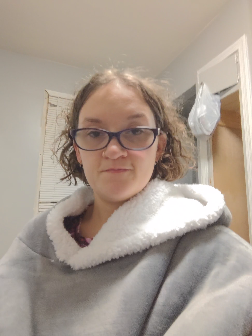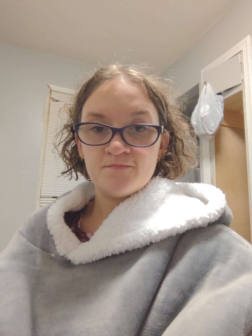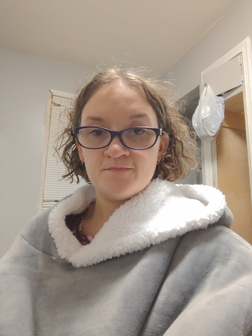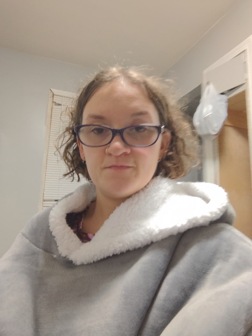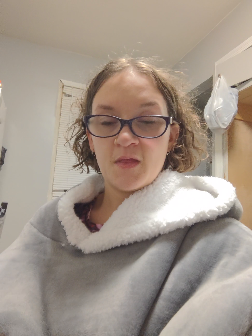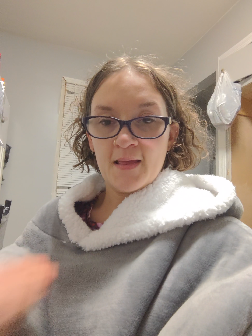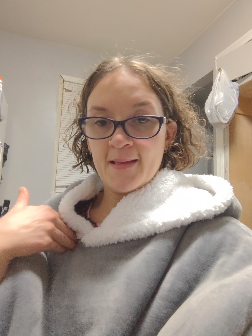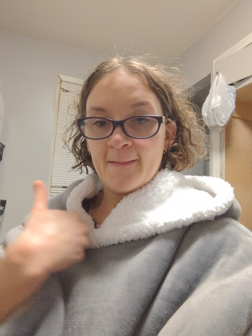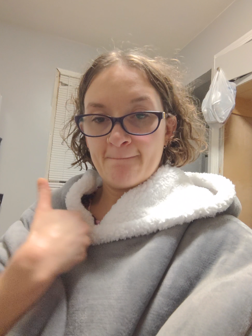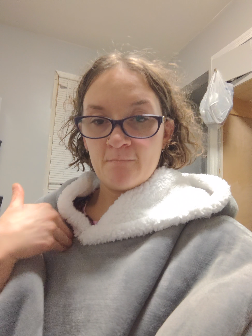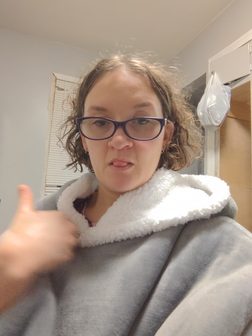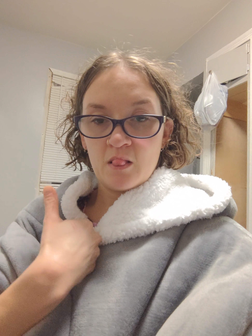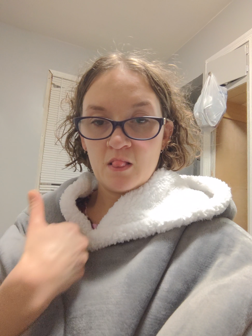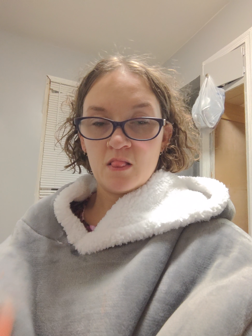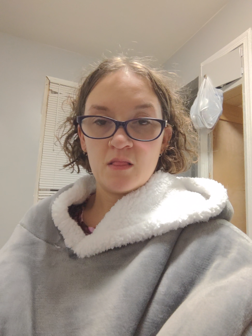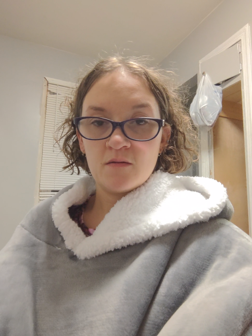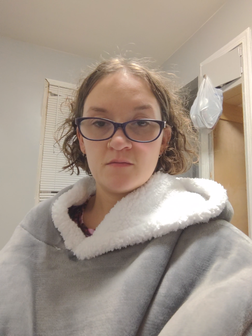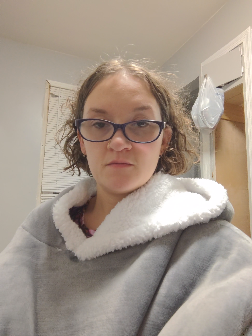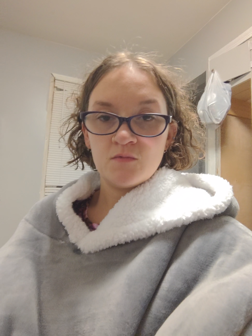animal